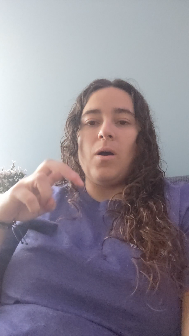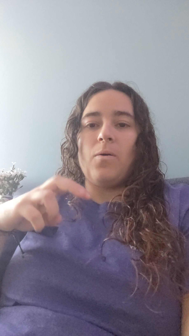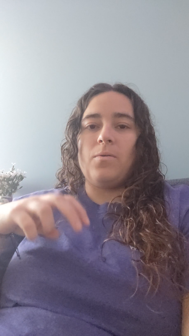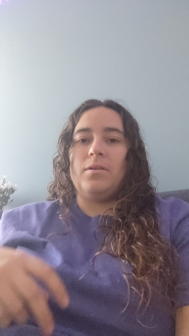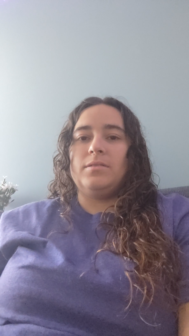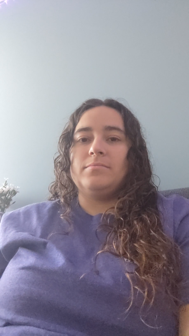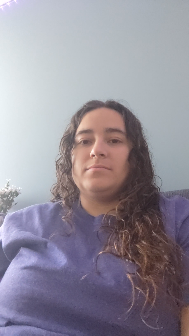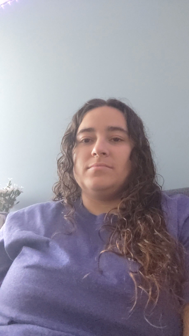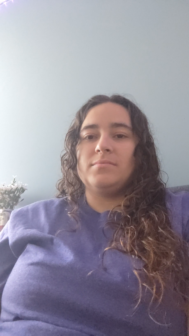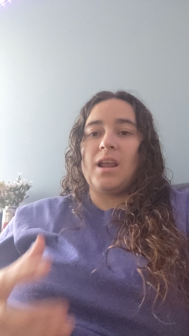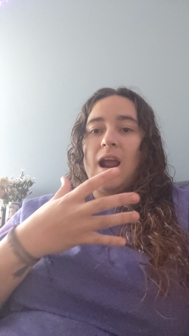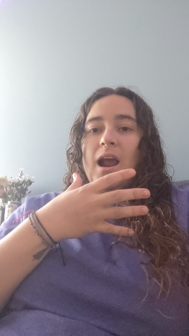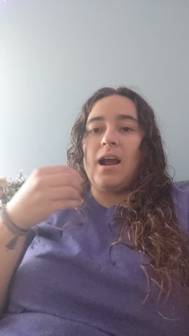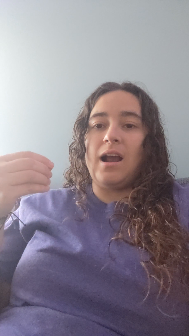and